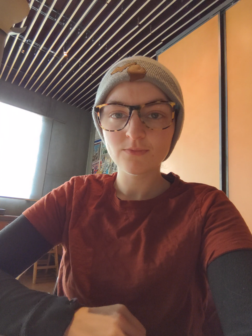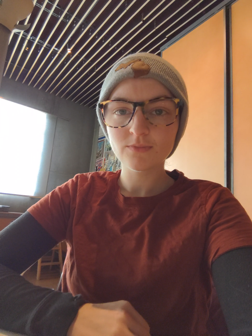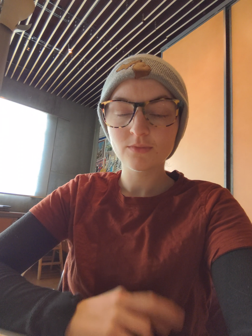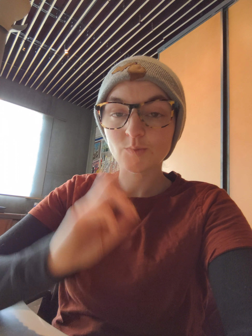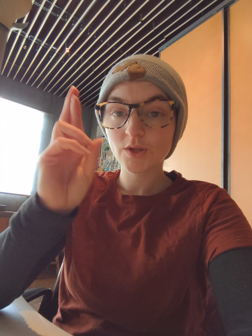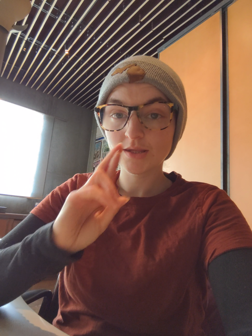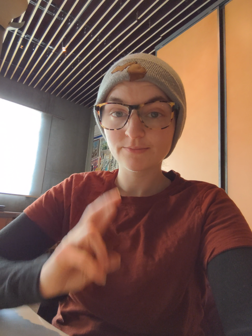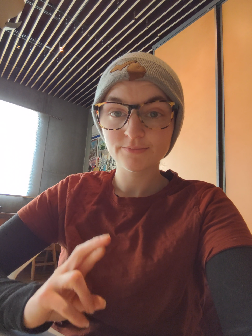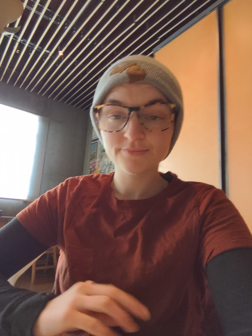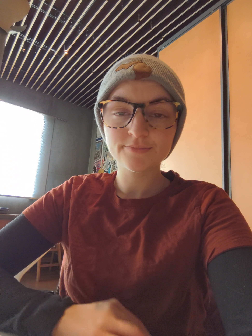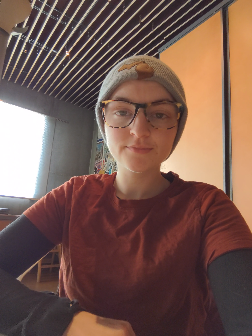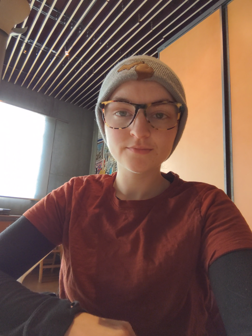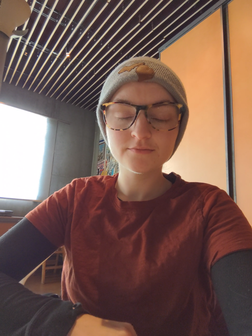refrigerator